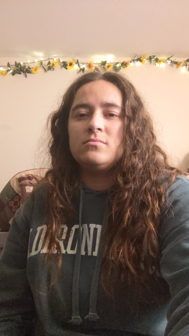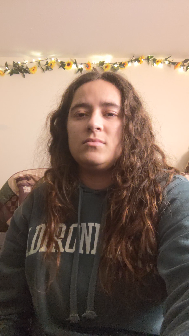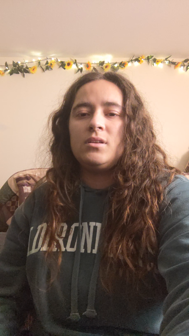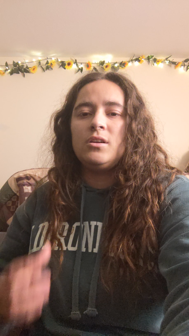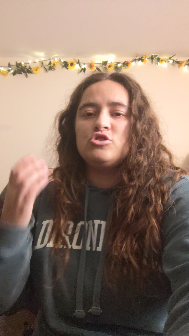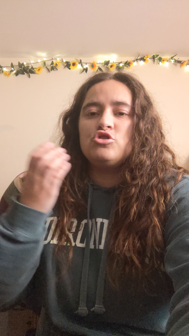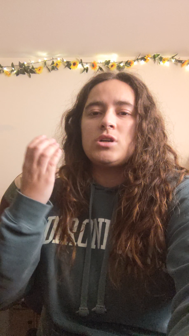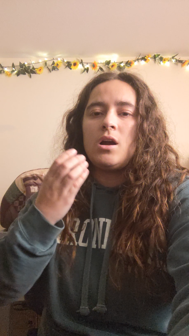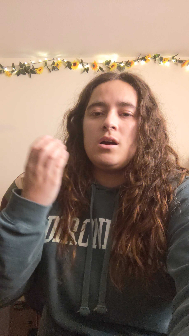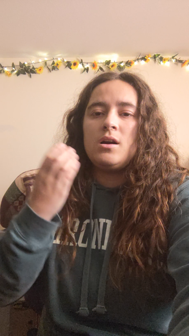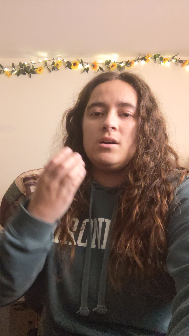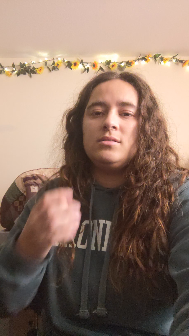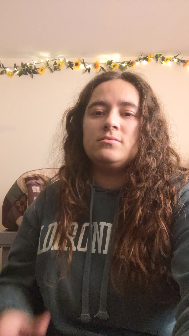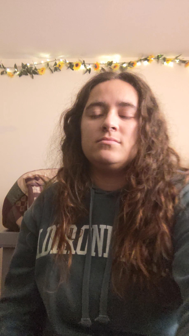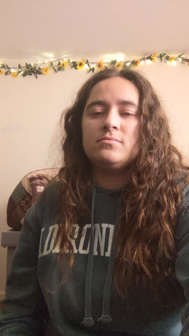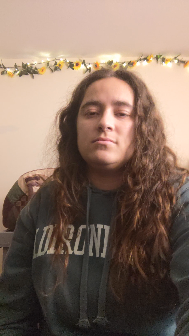shake